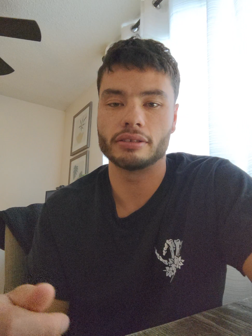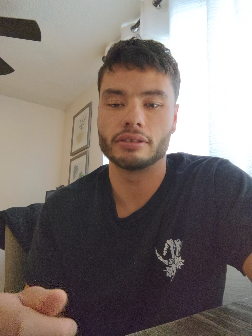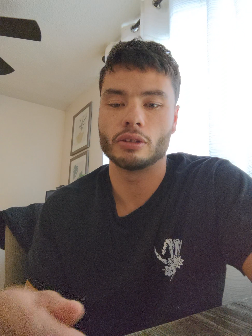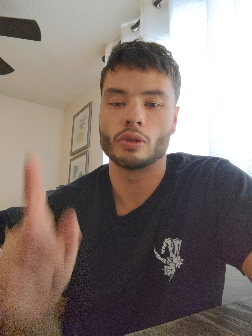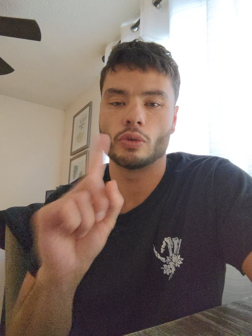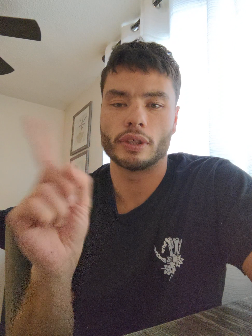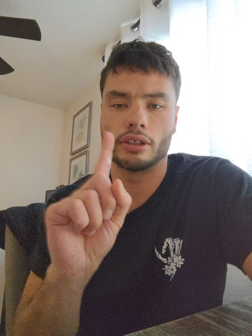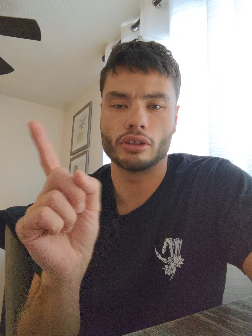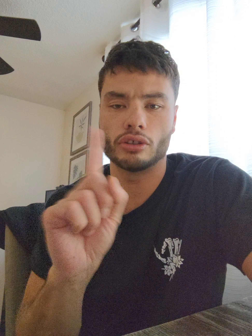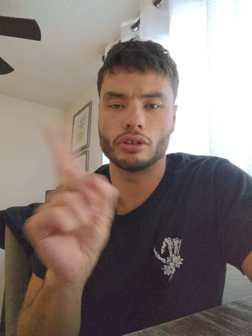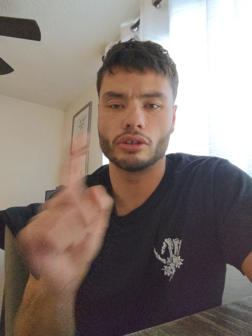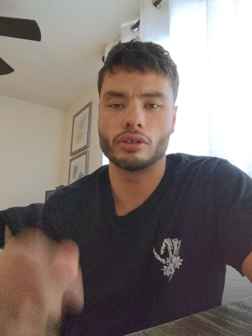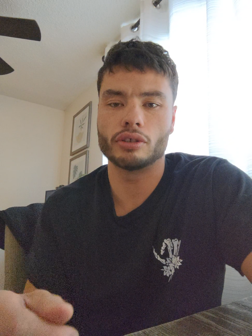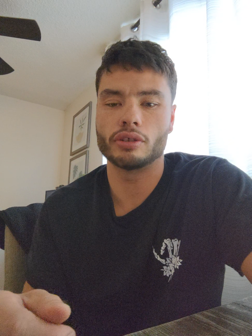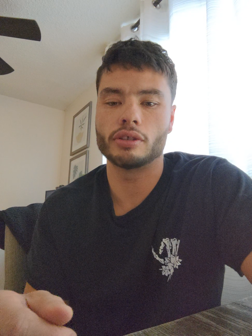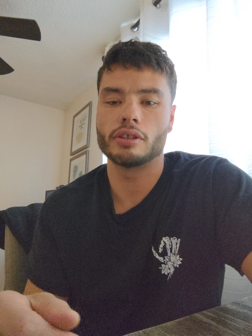where